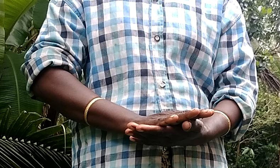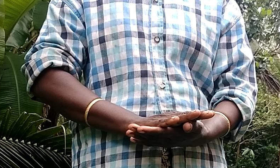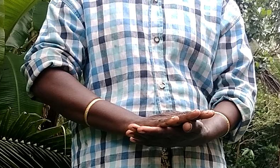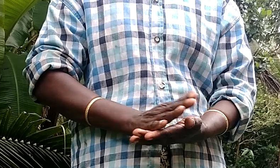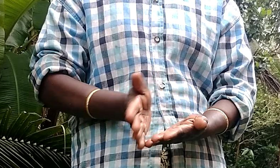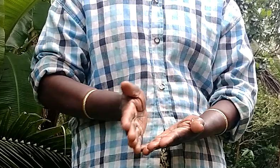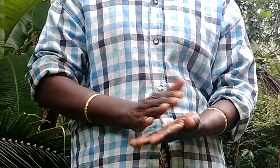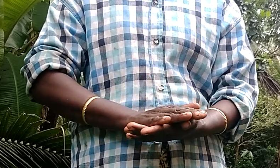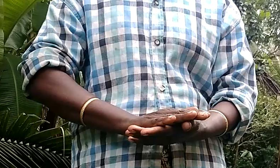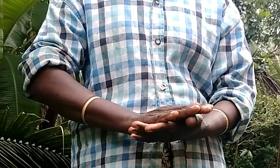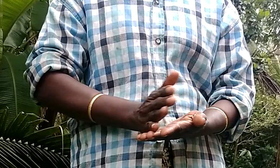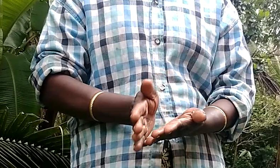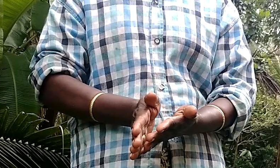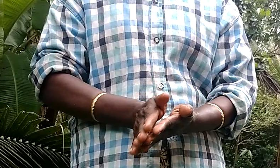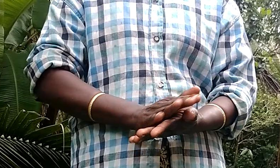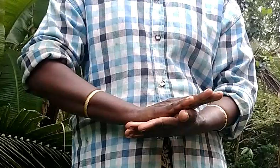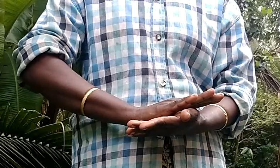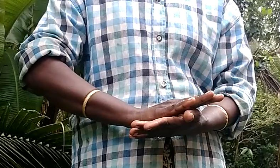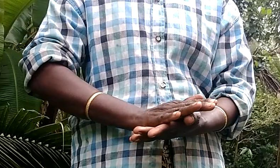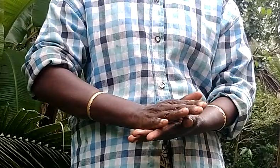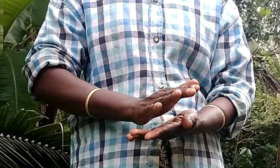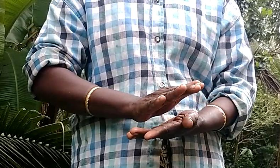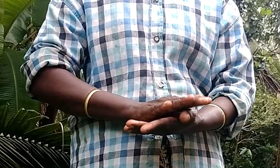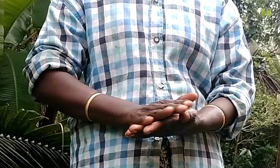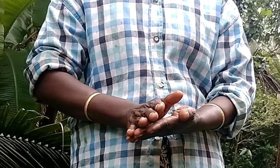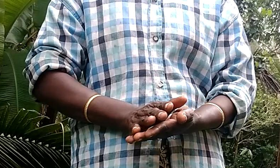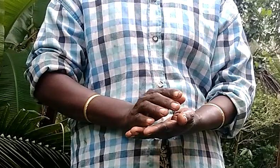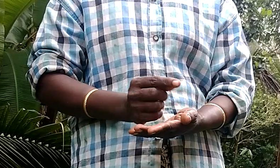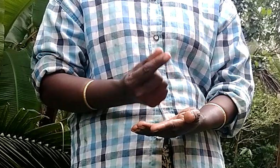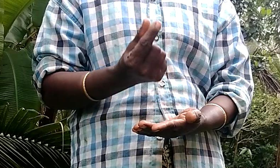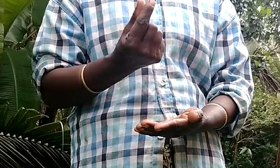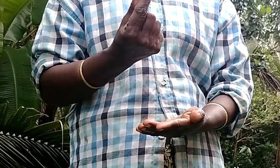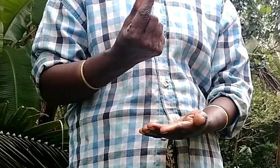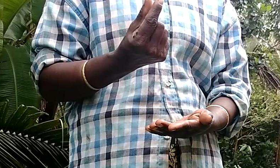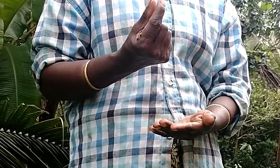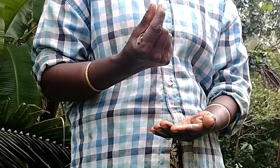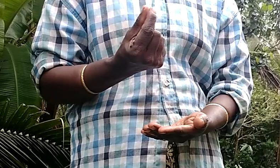Wheat